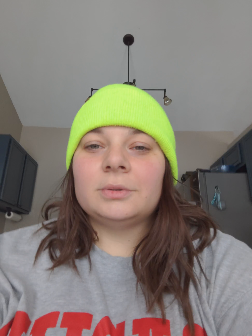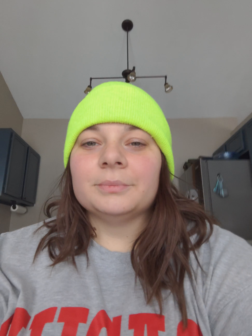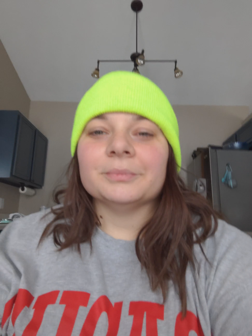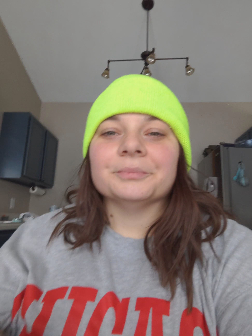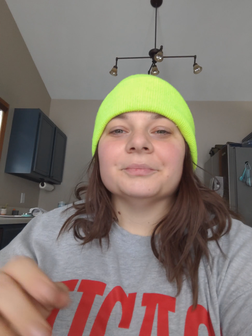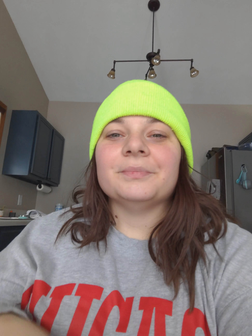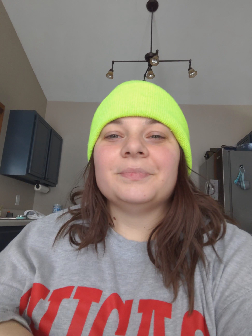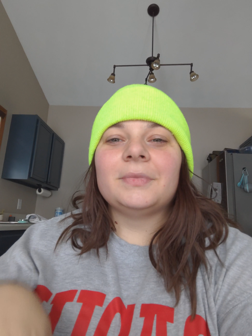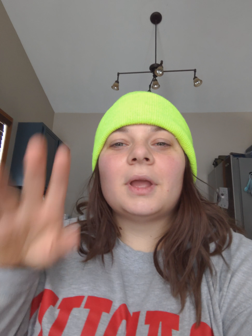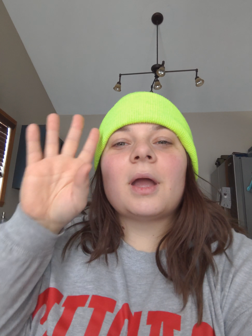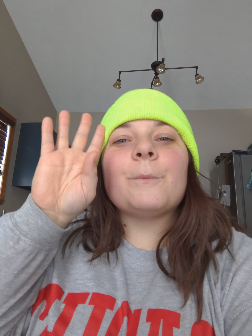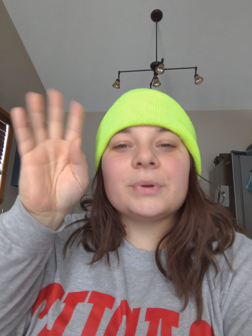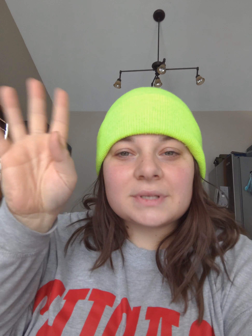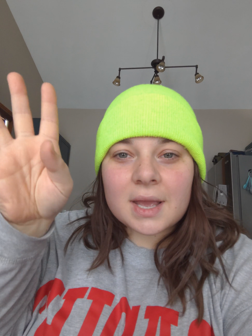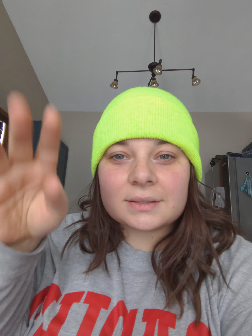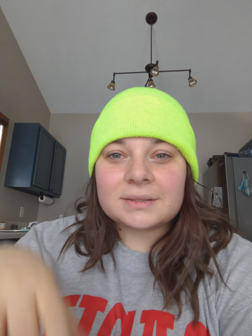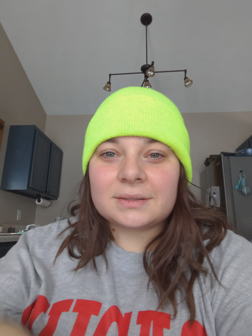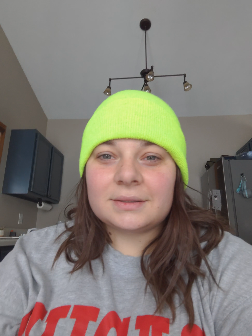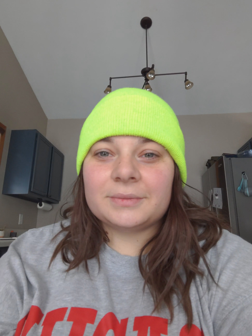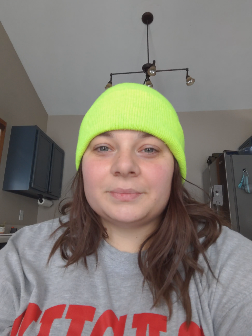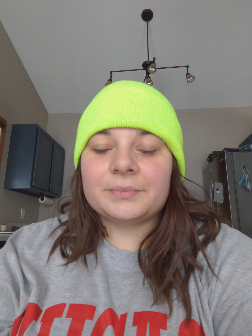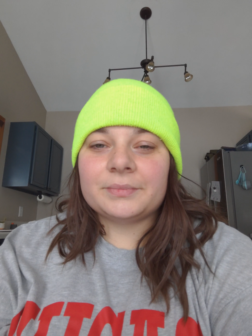pretend